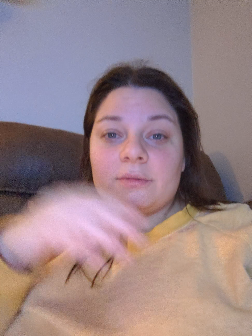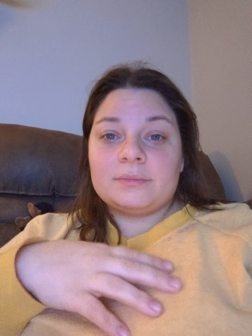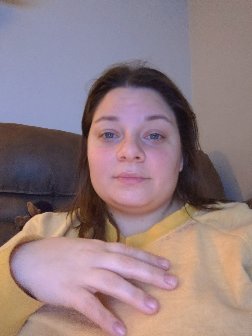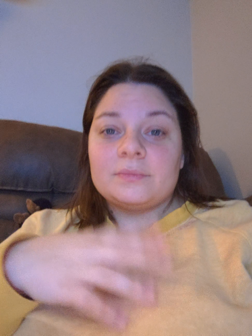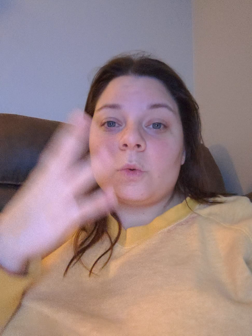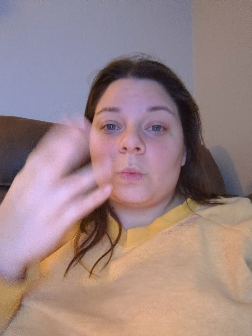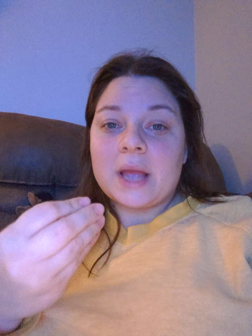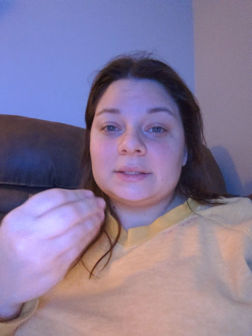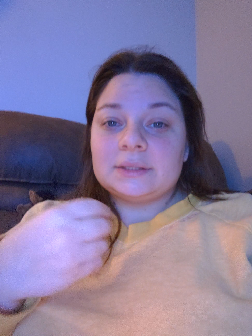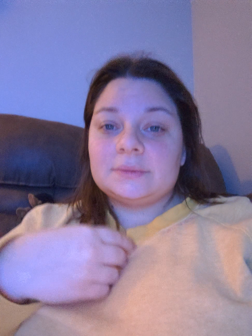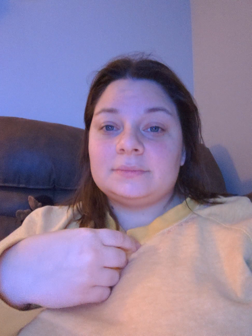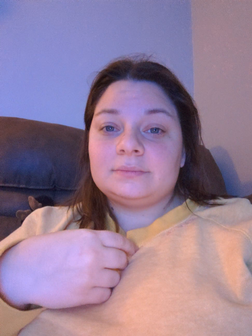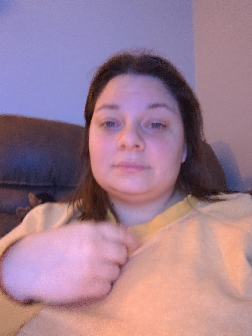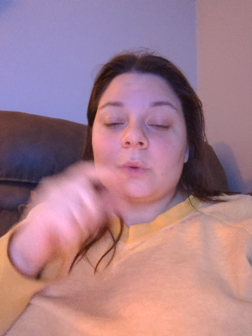wet